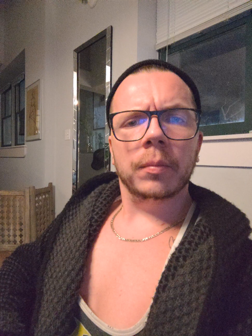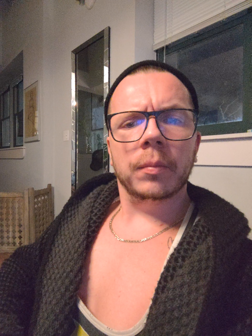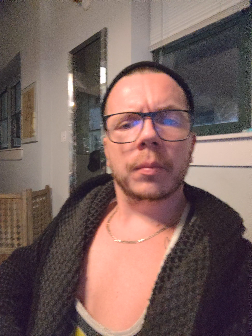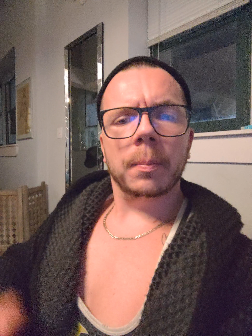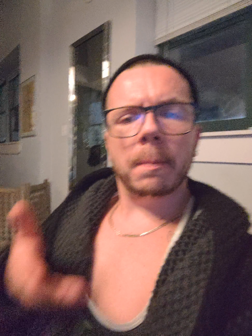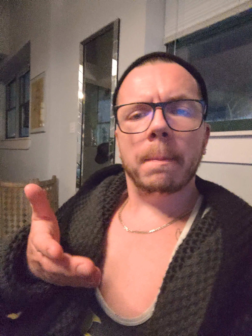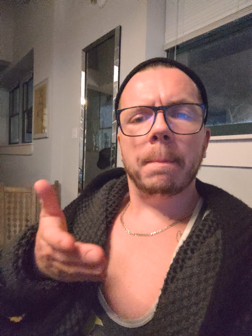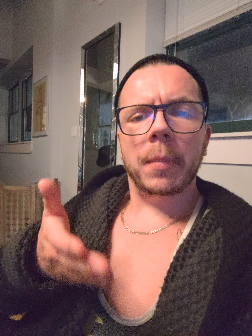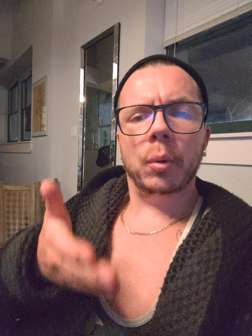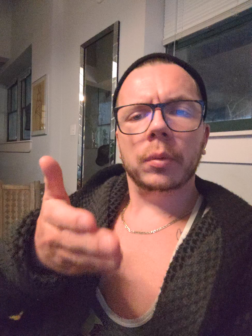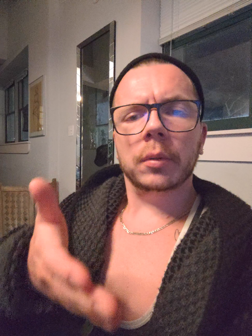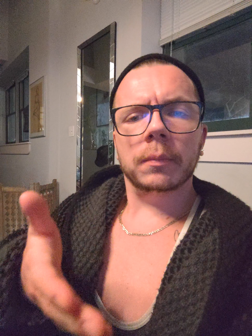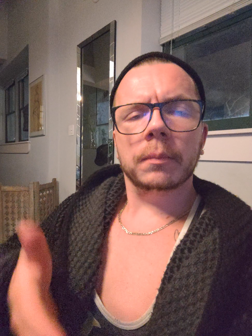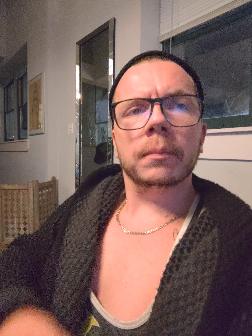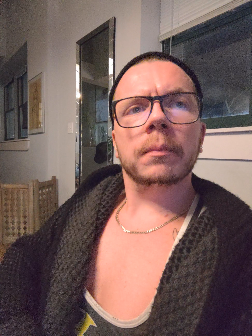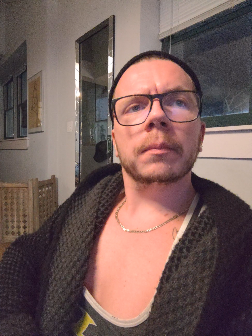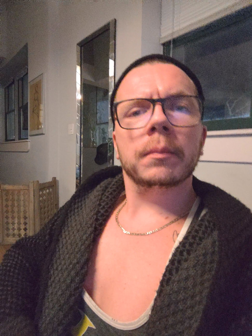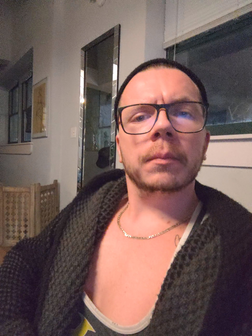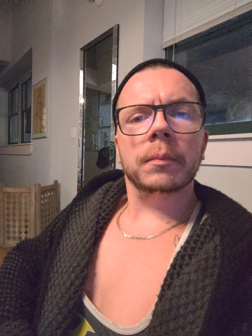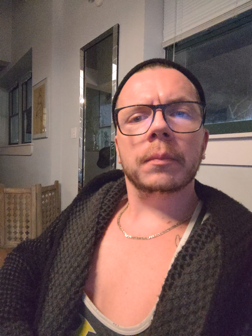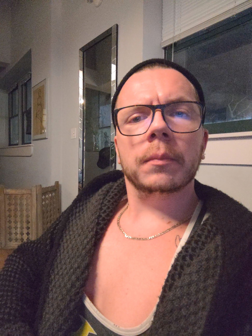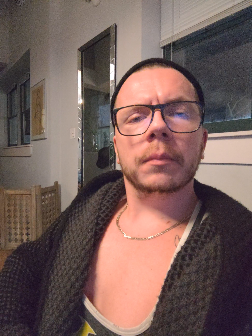boat